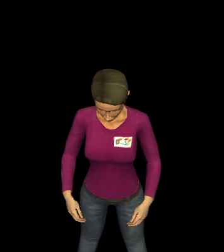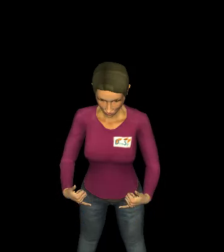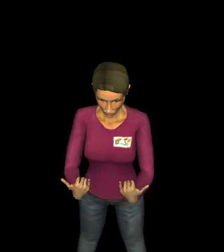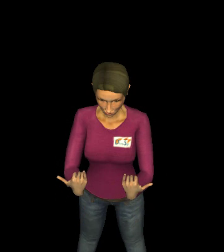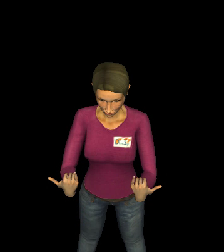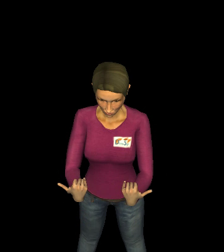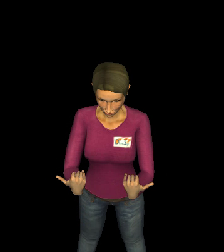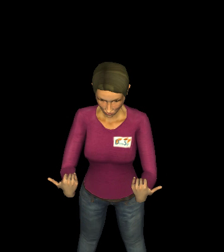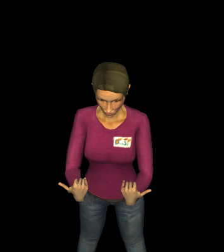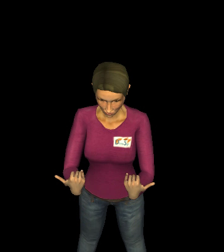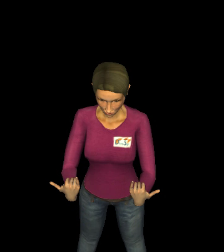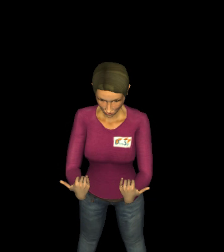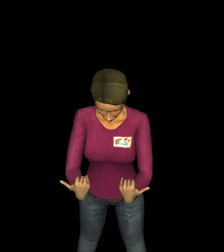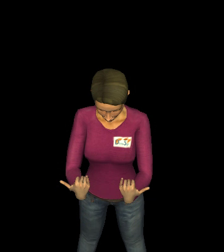يلعب